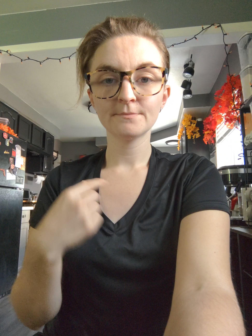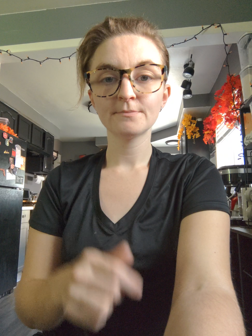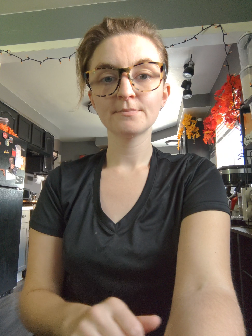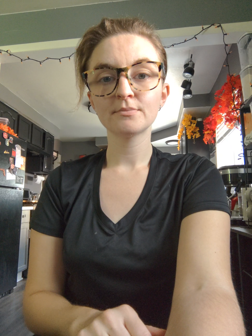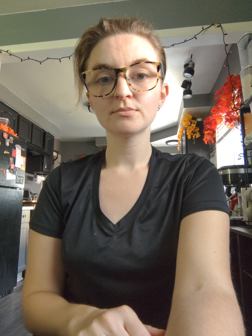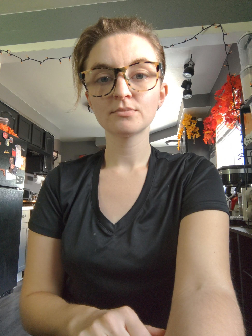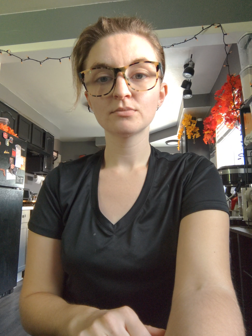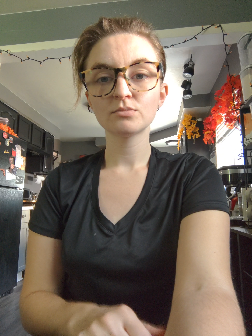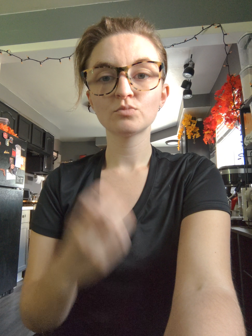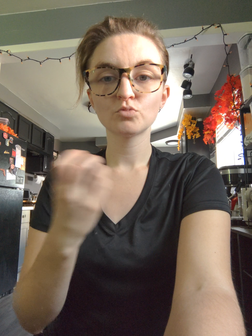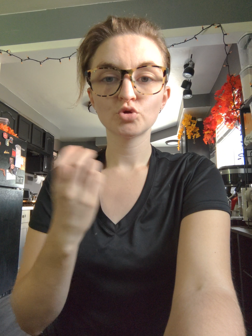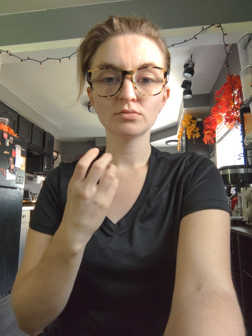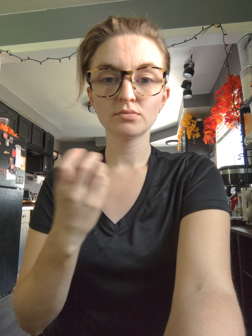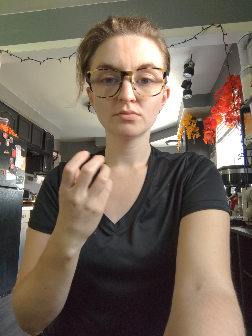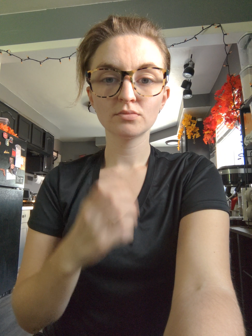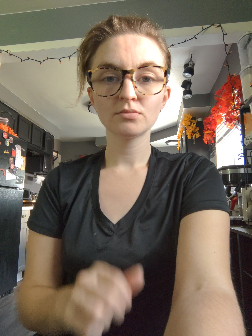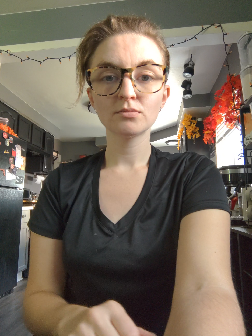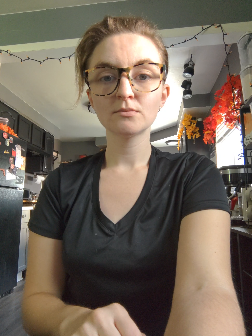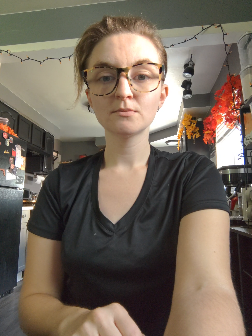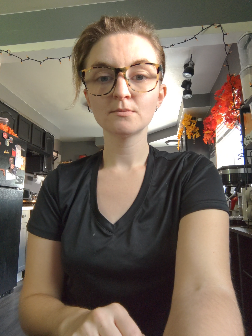shake